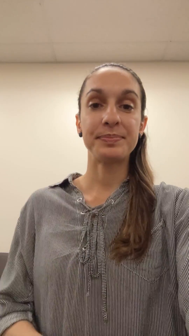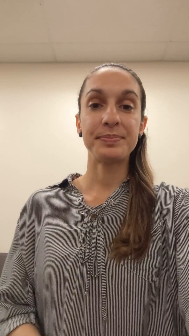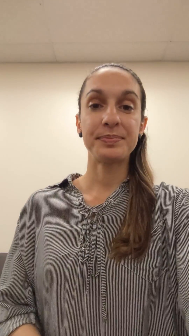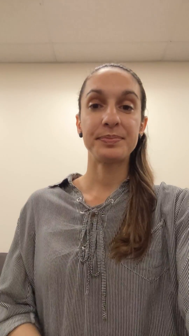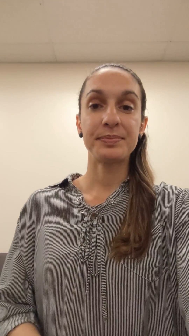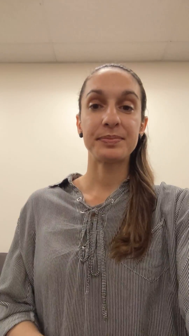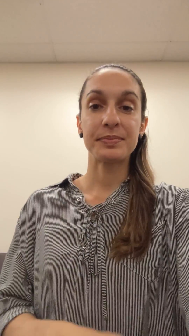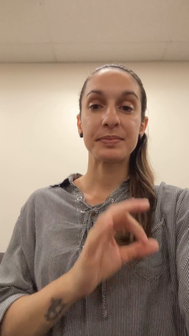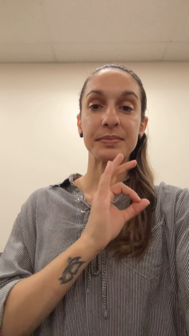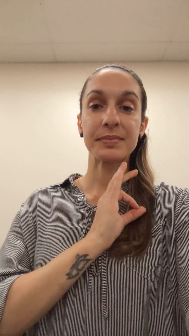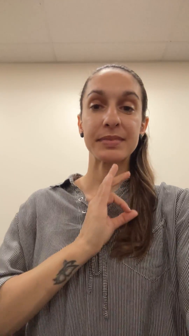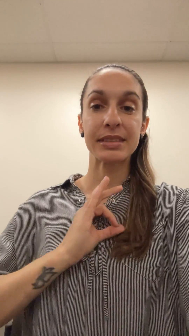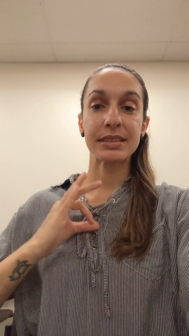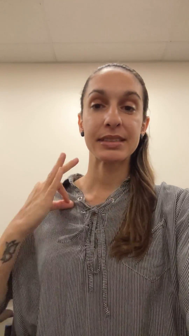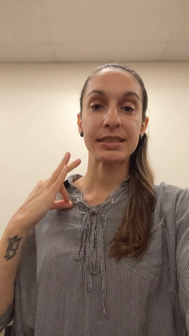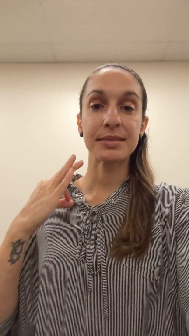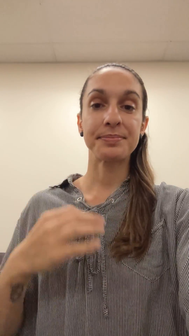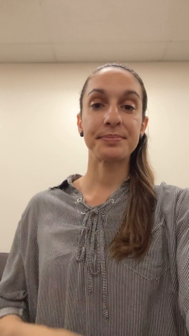beads